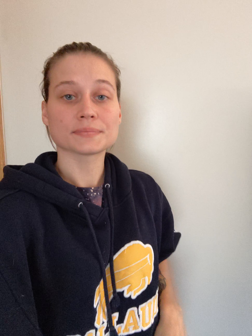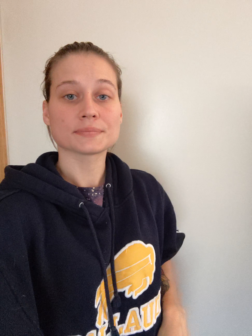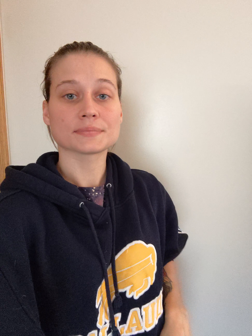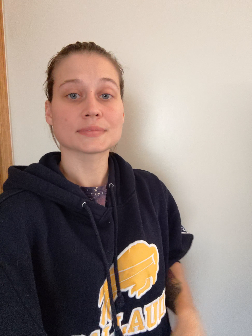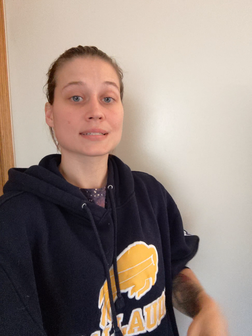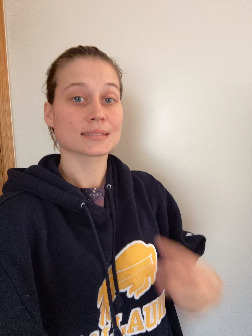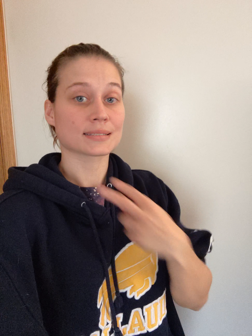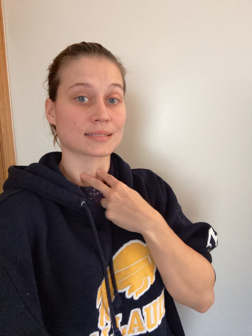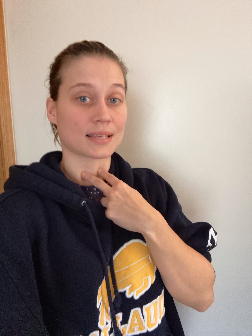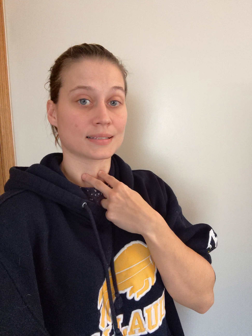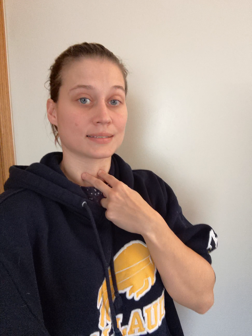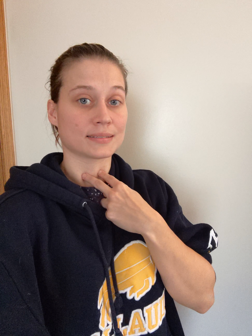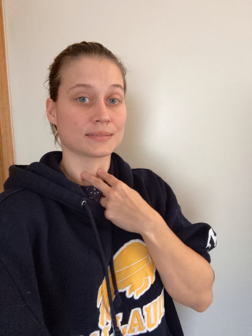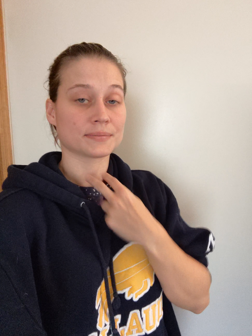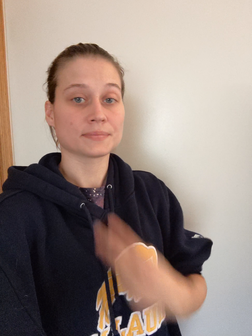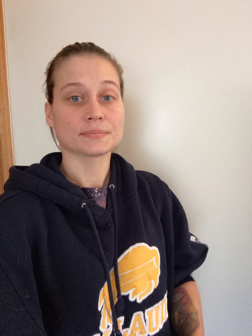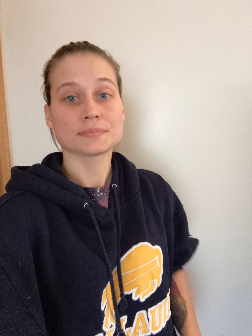stuck